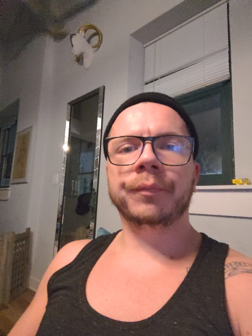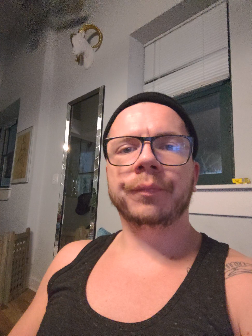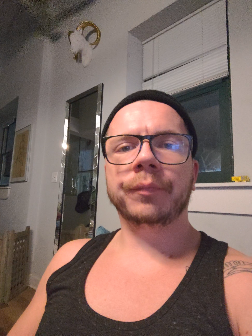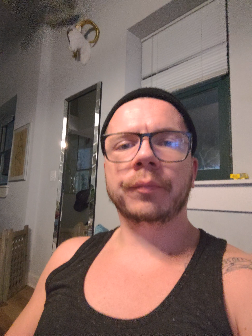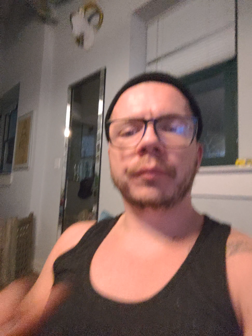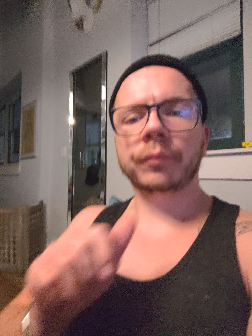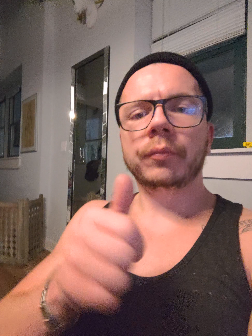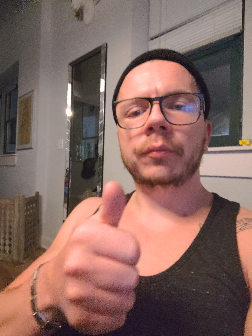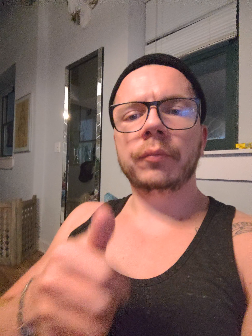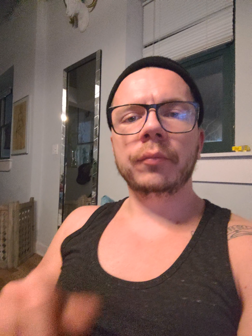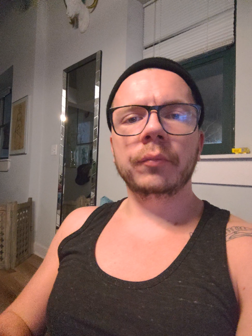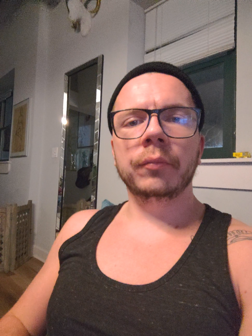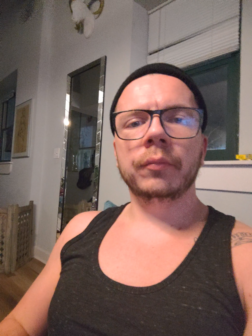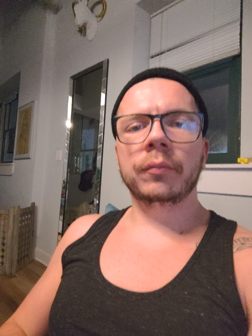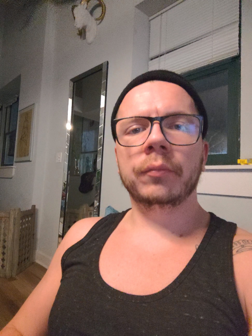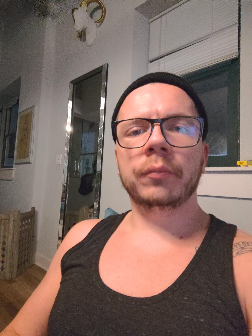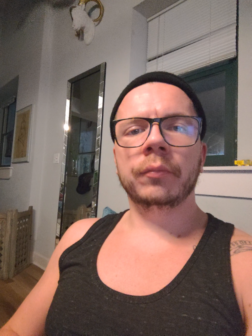yourself